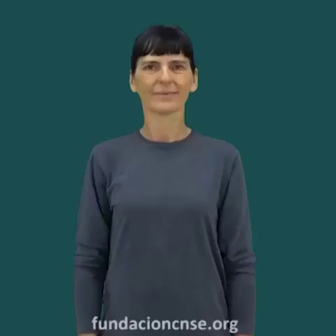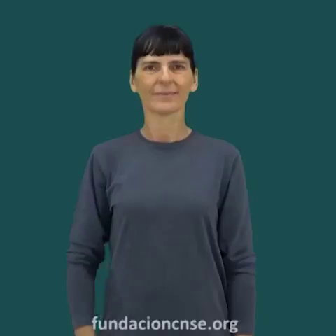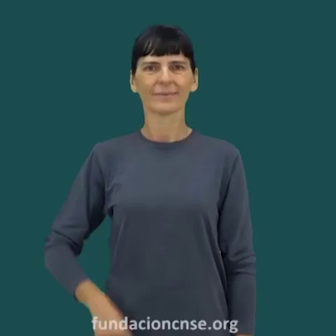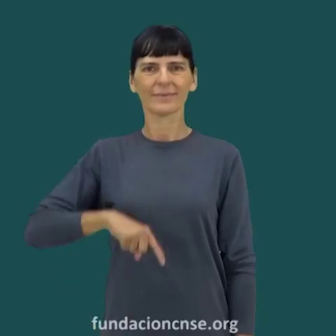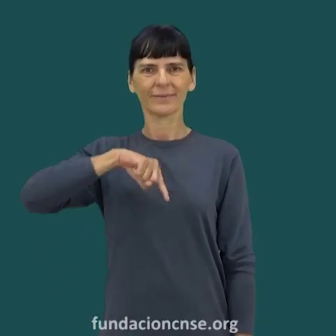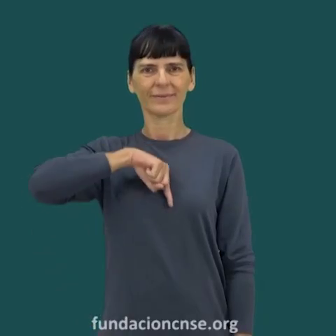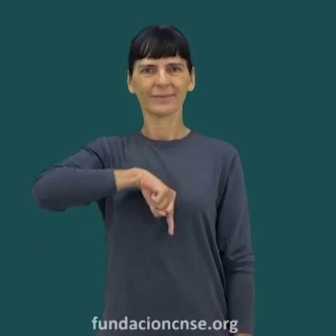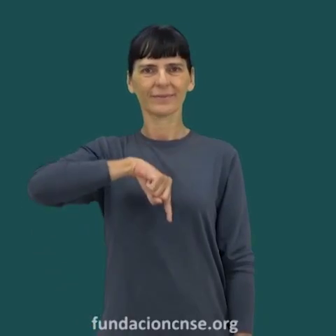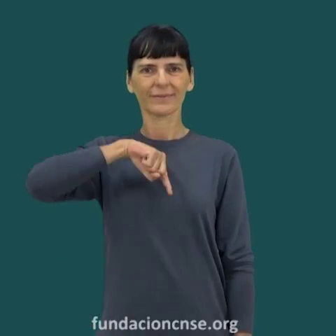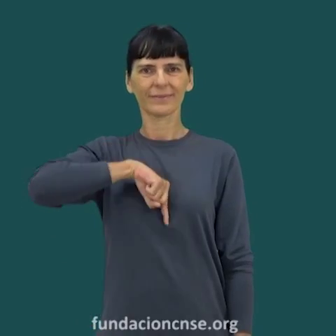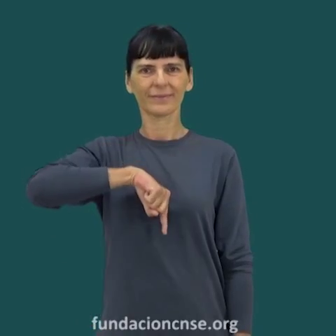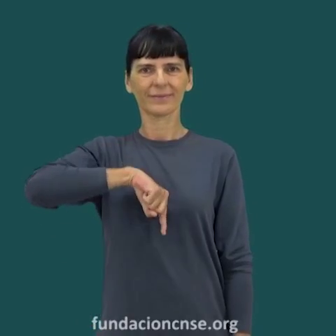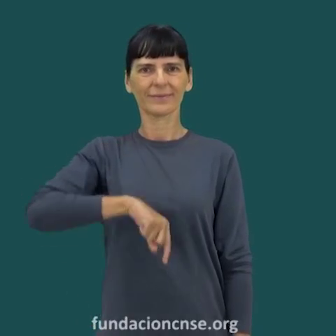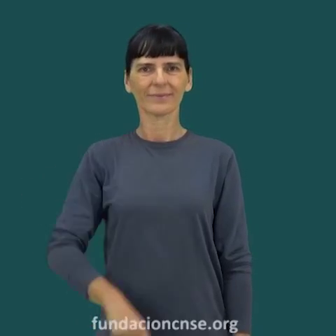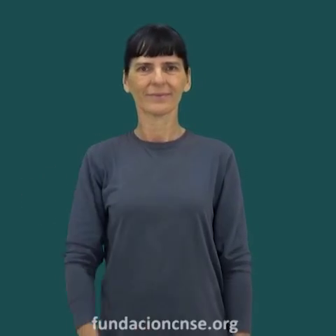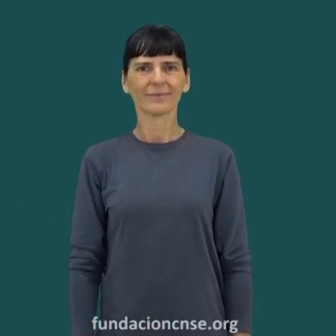sentir